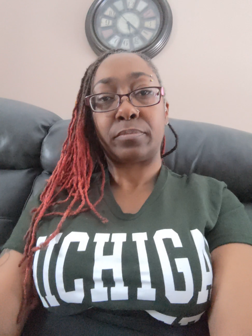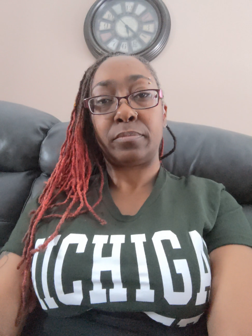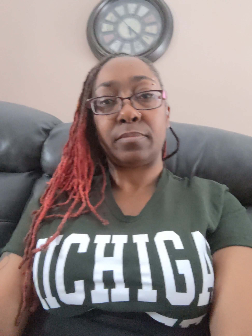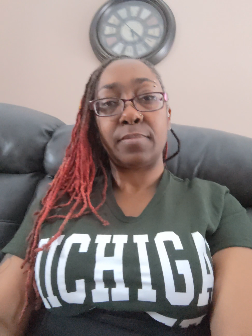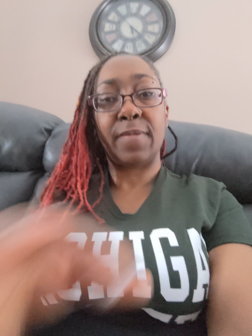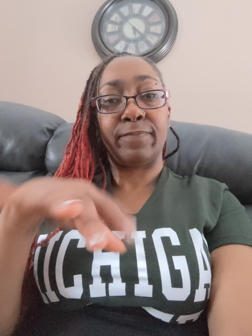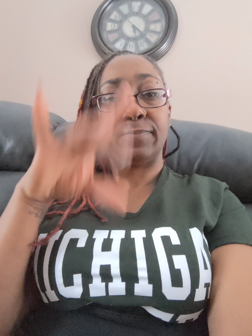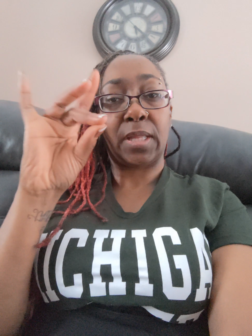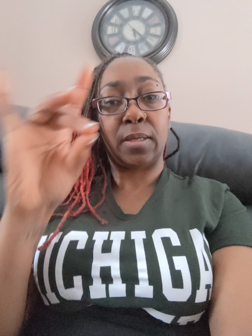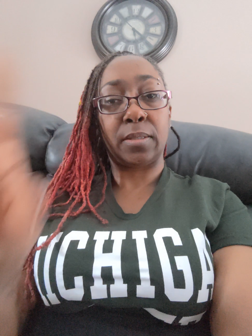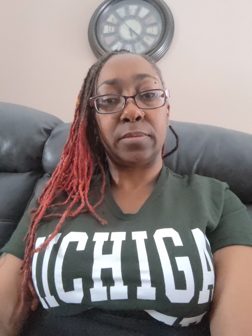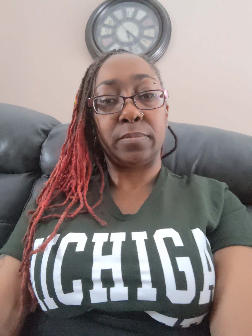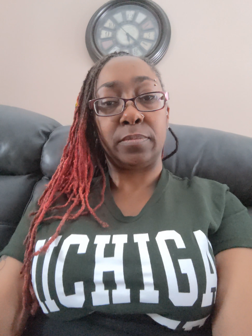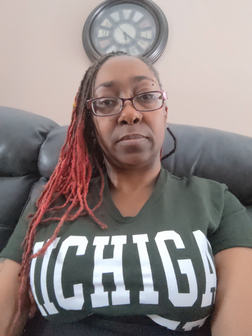find